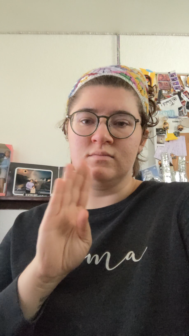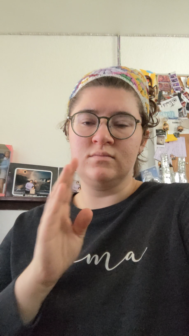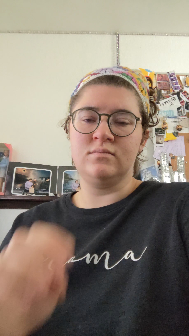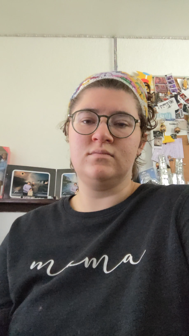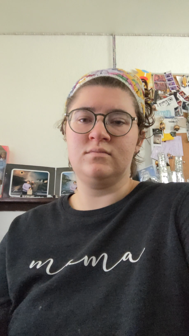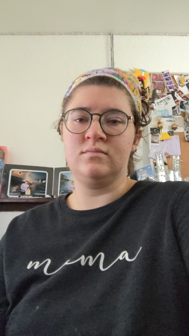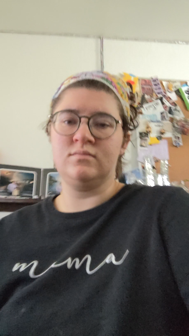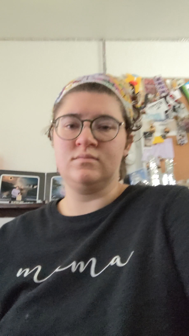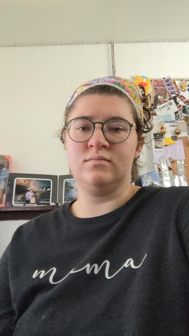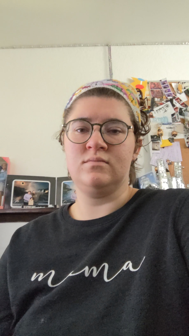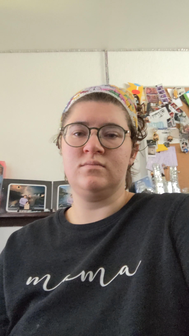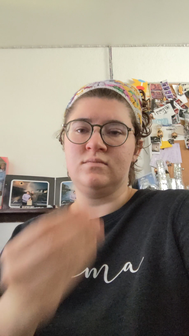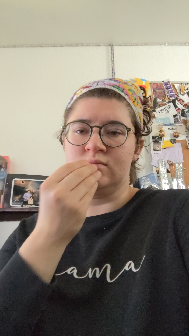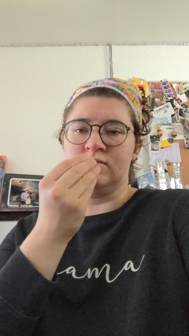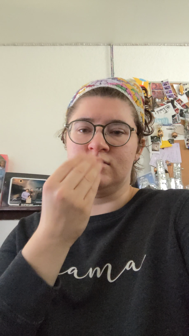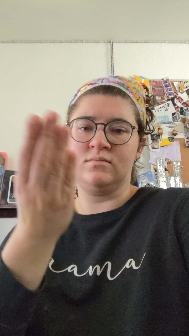breakfast